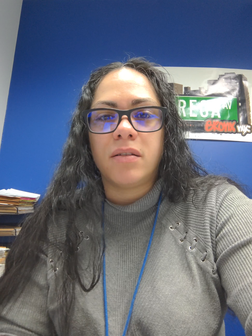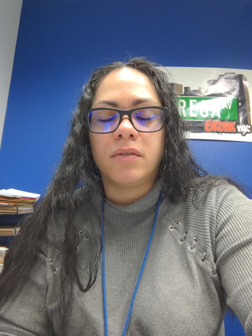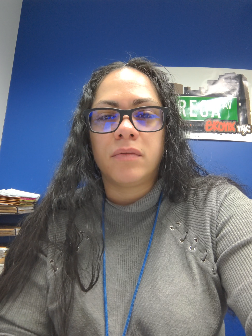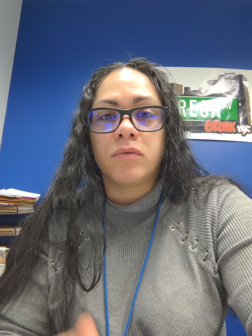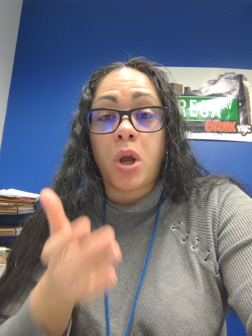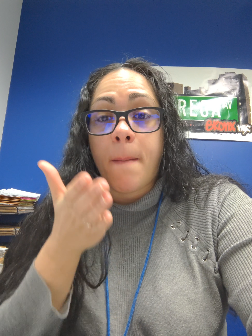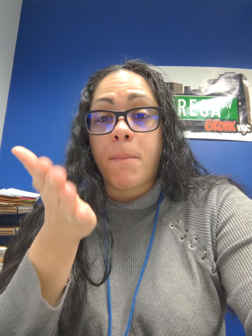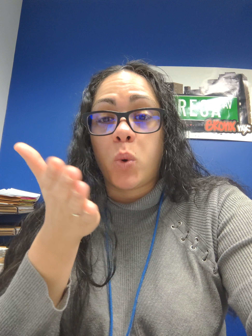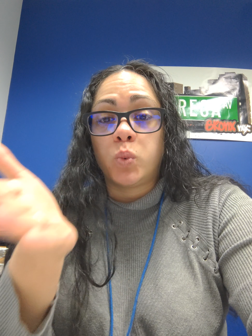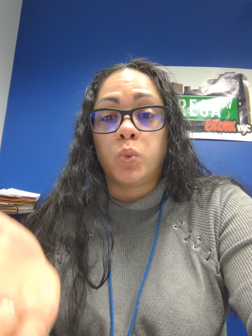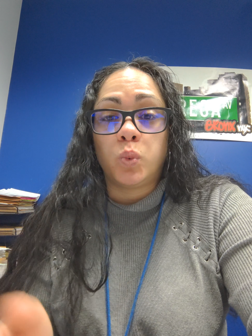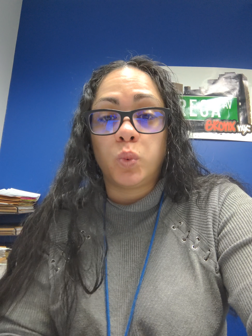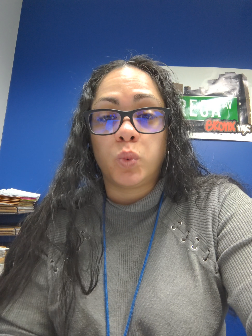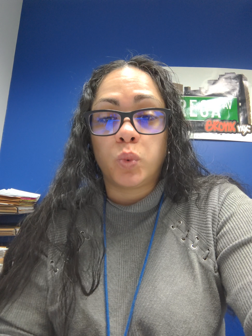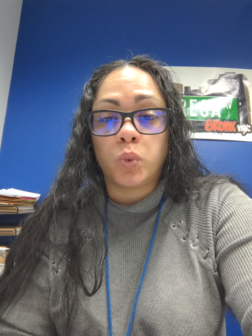boat